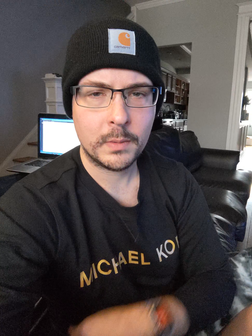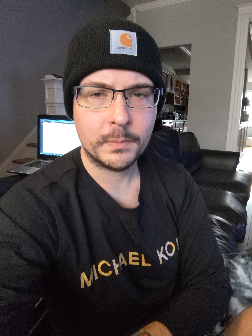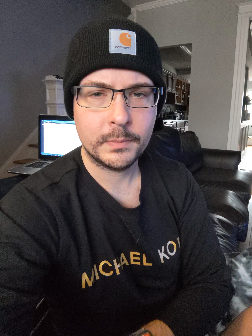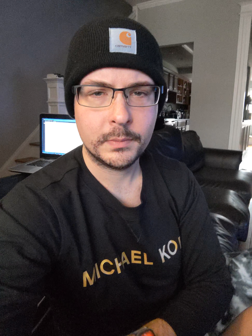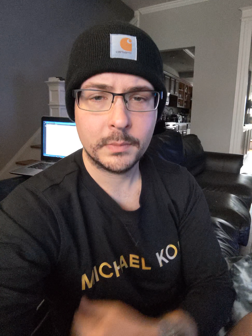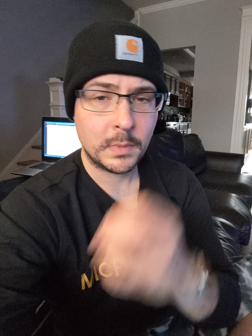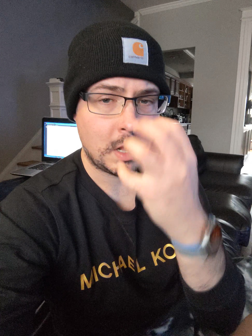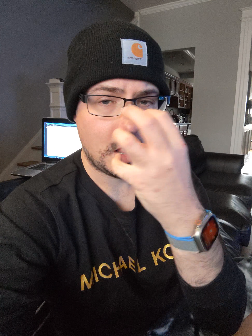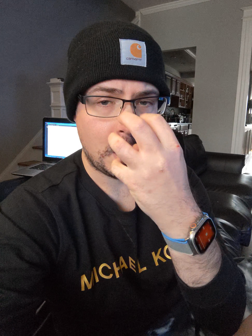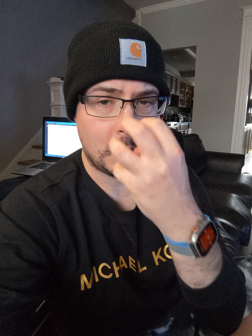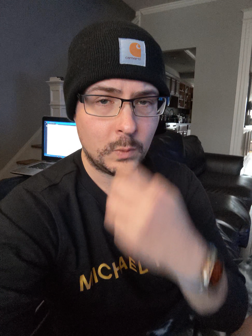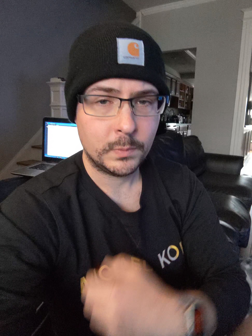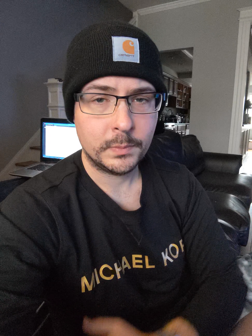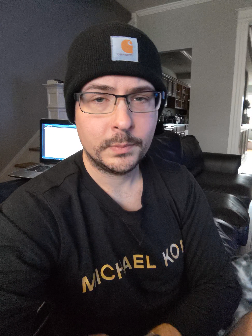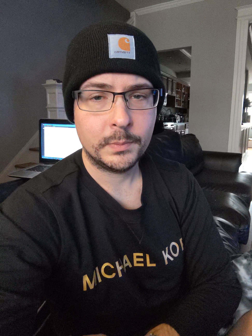clown